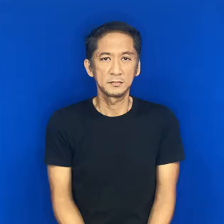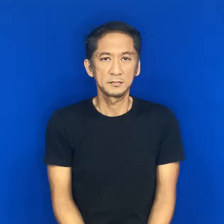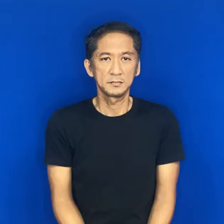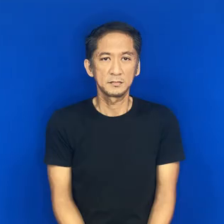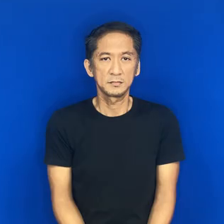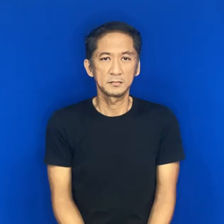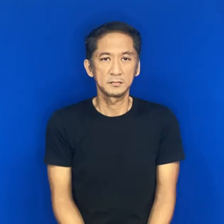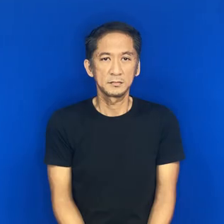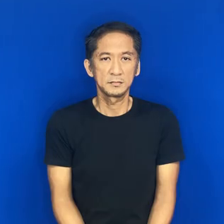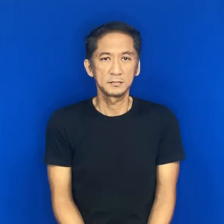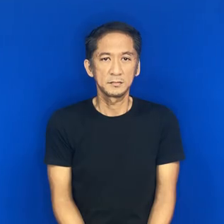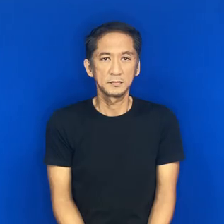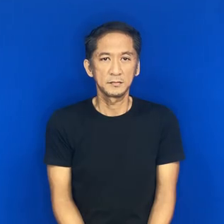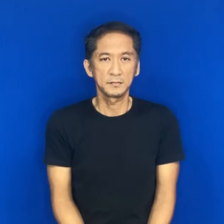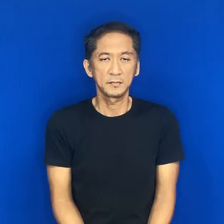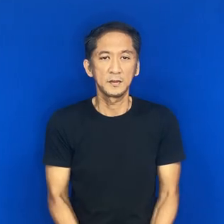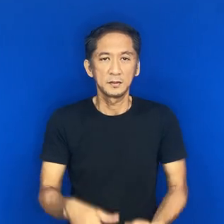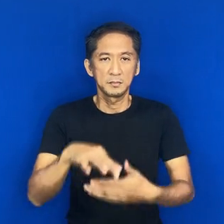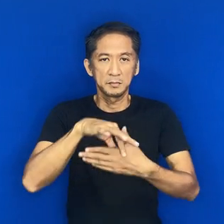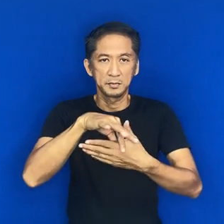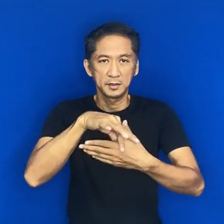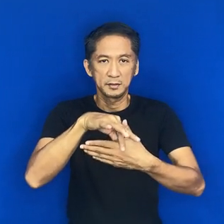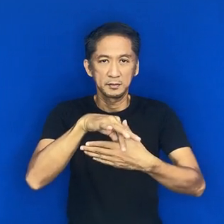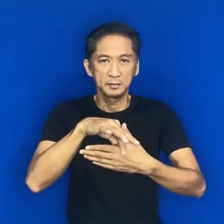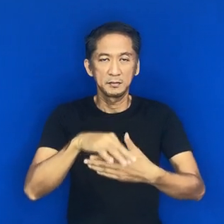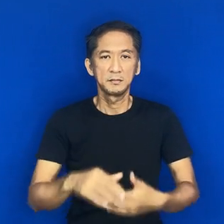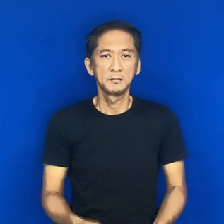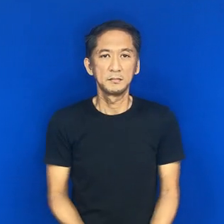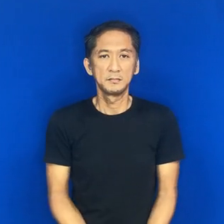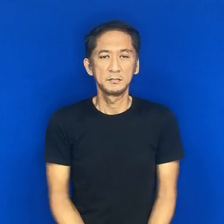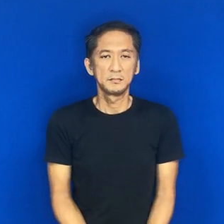meat